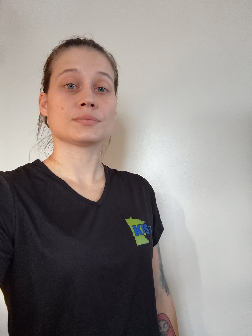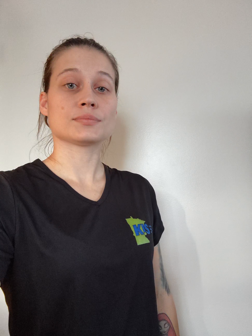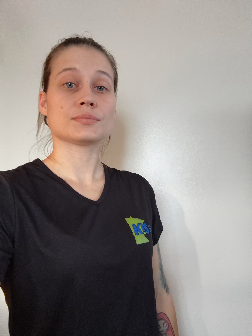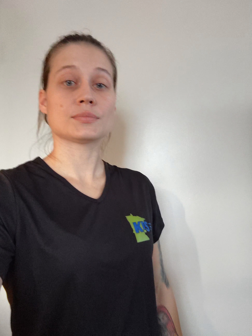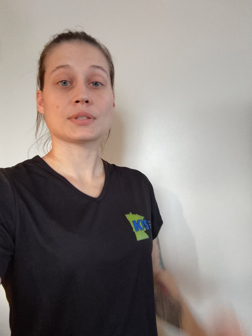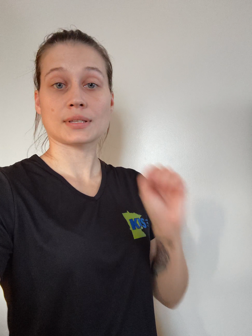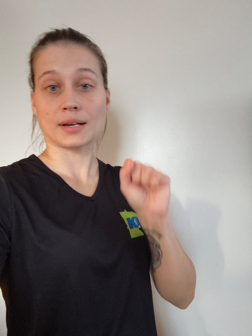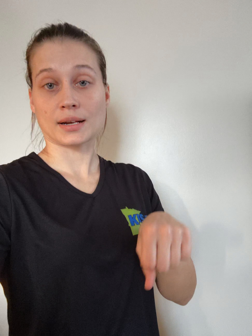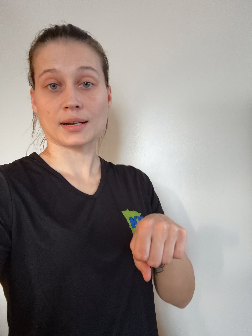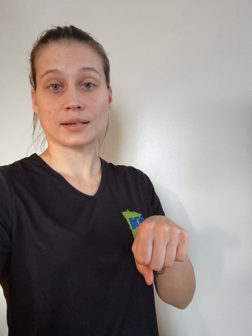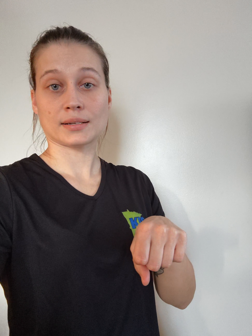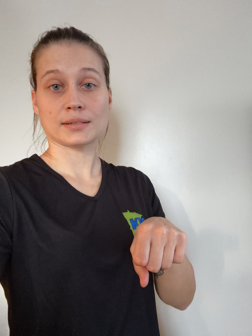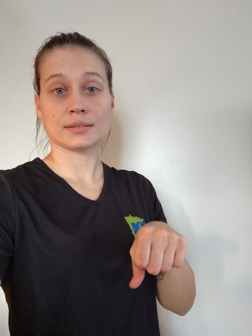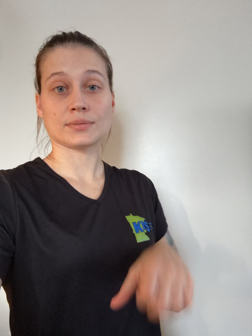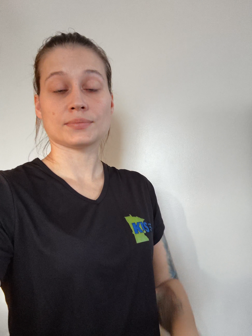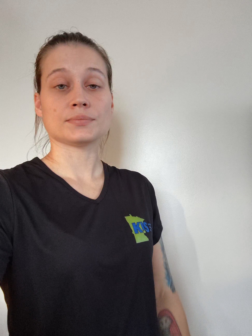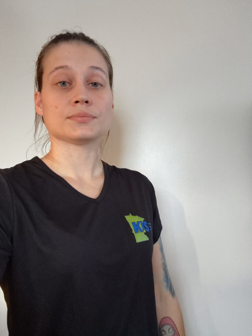can